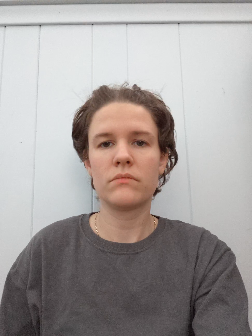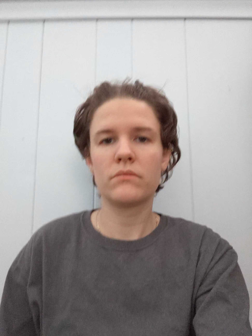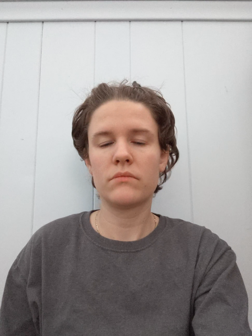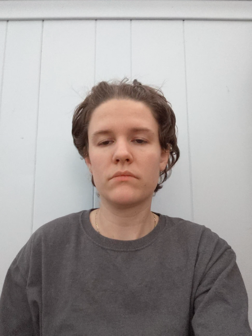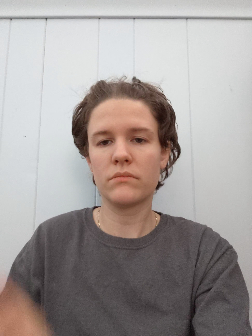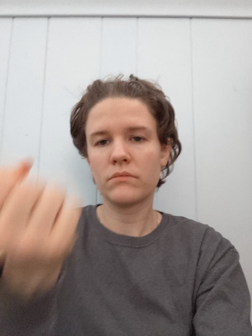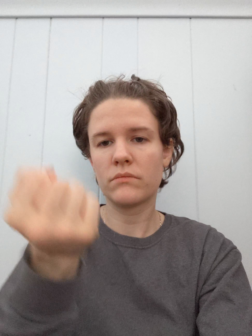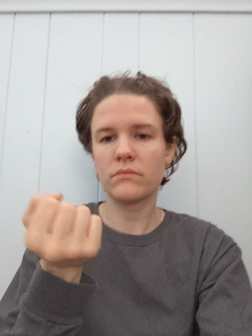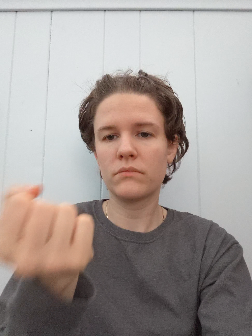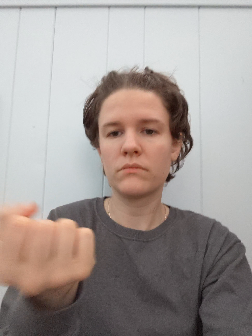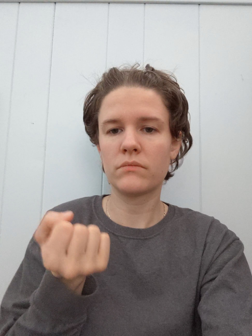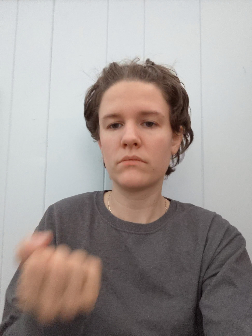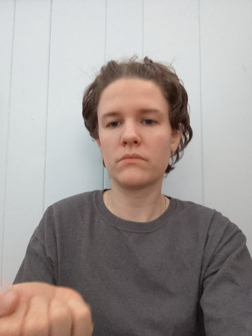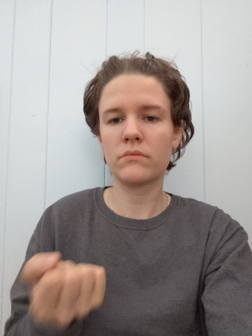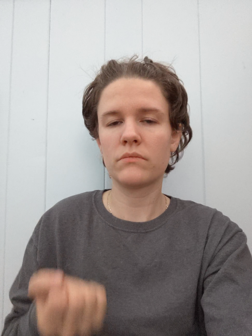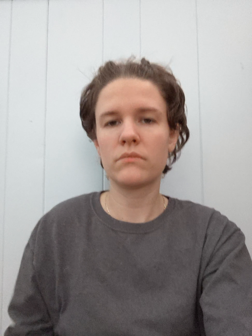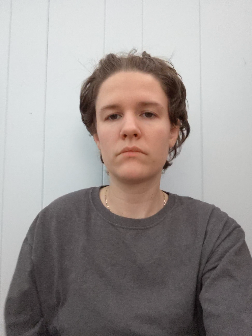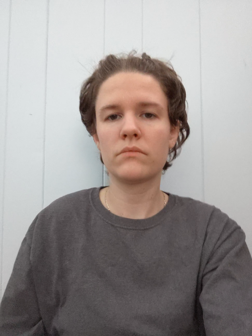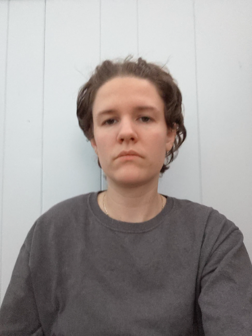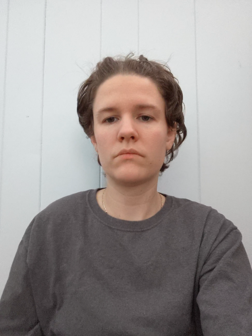drawer